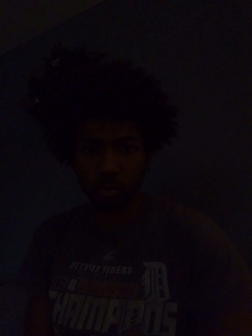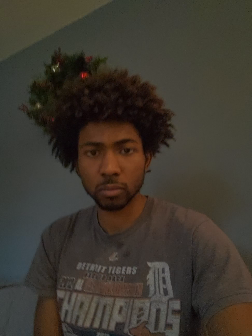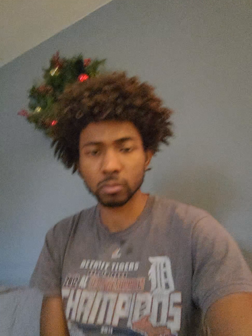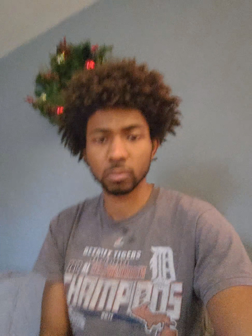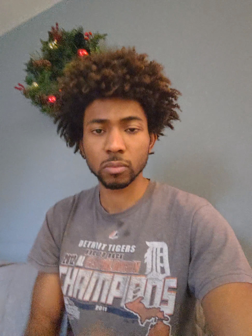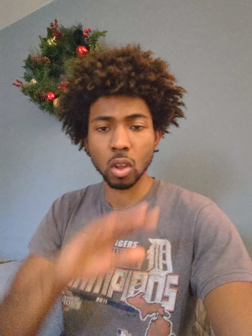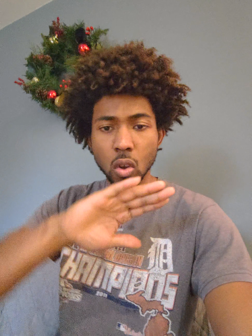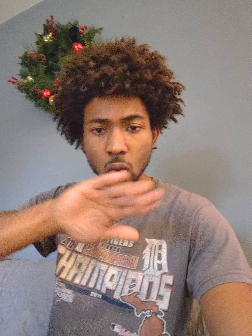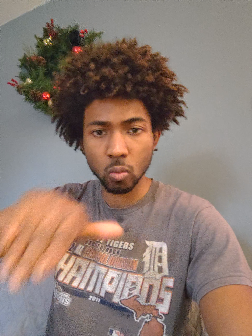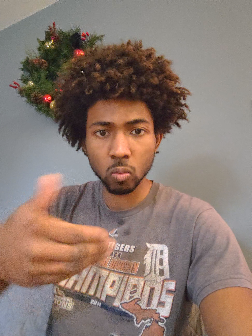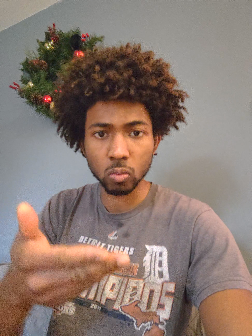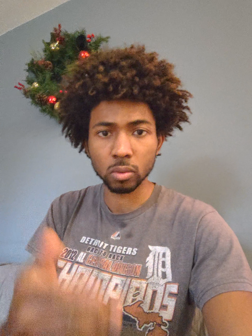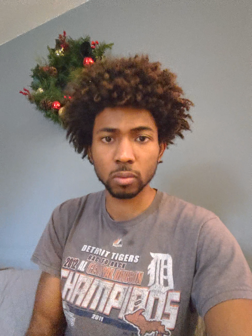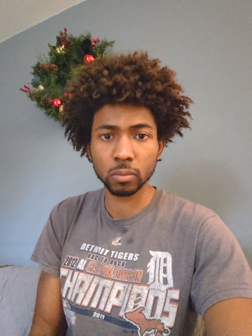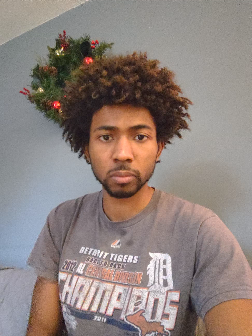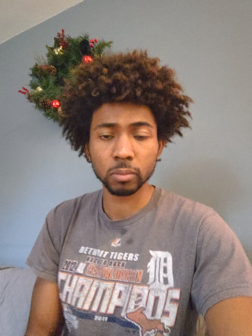all